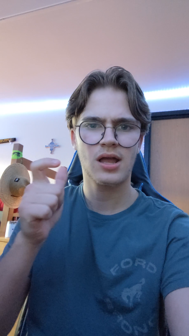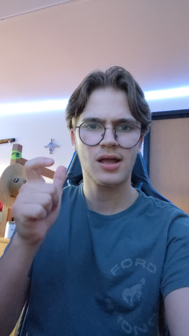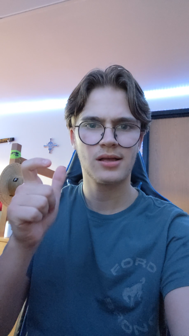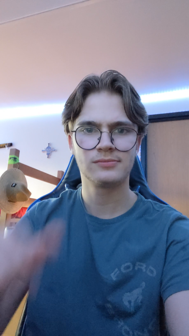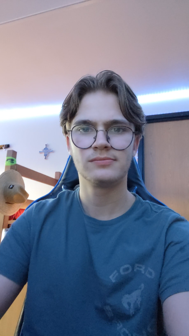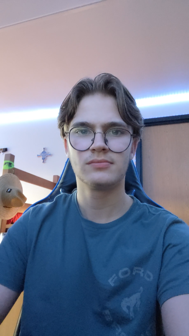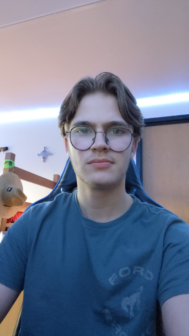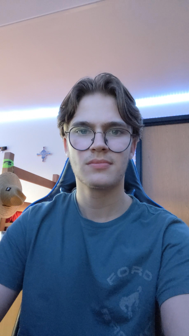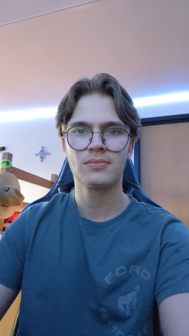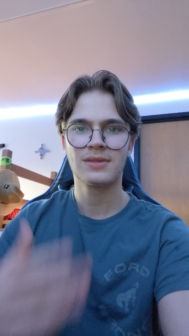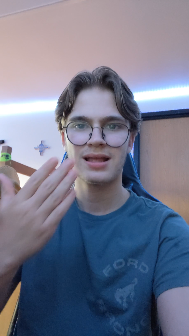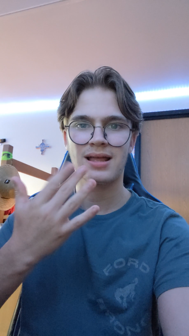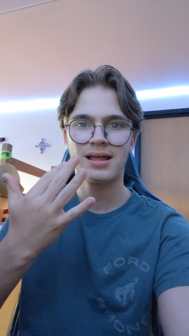hand